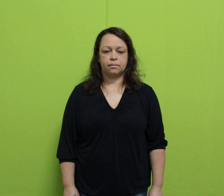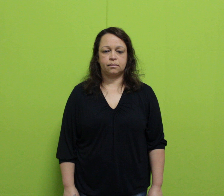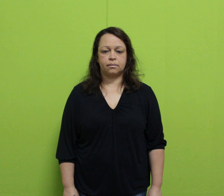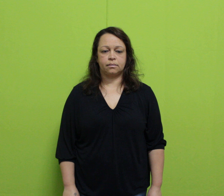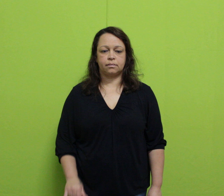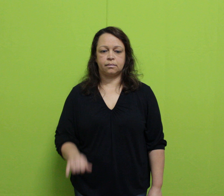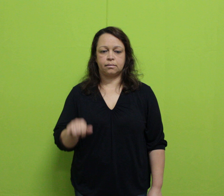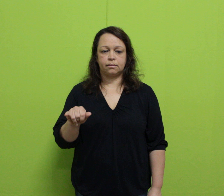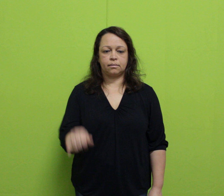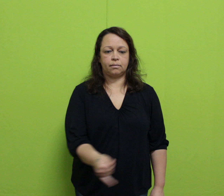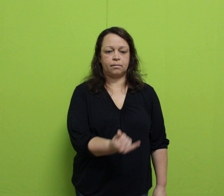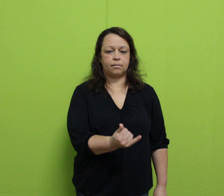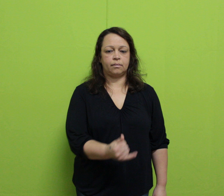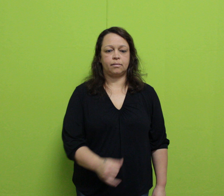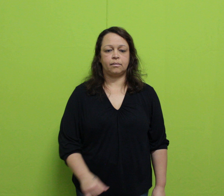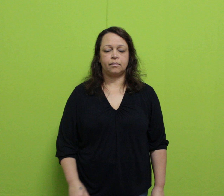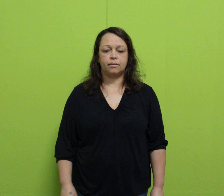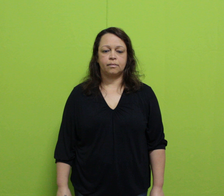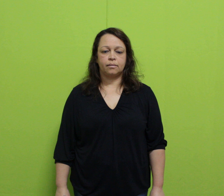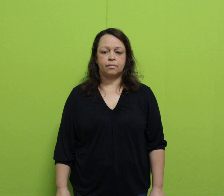aproveitar